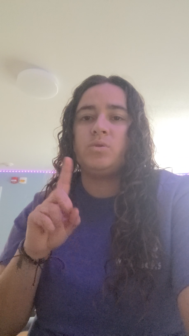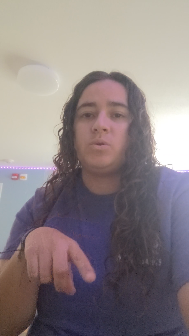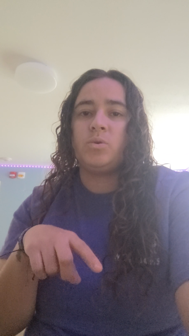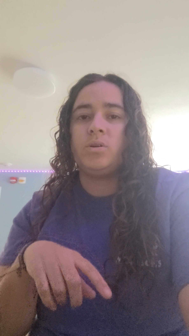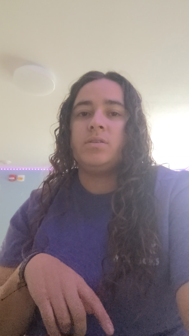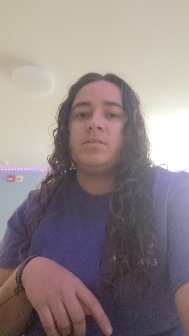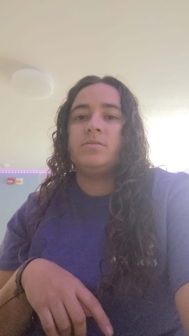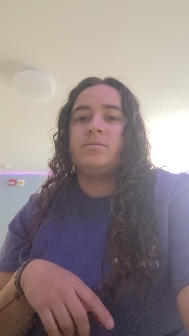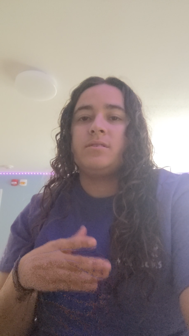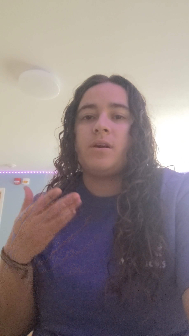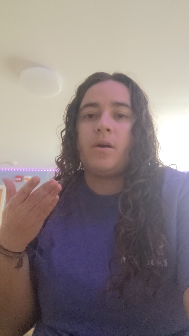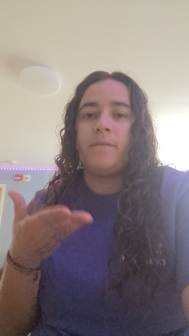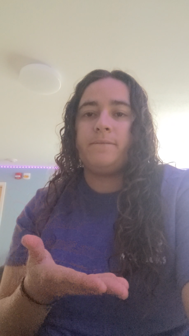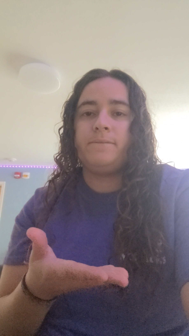oven